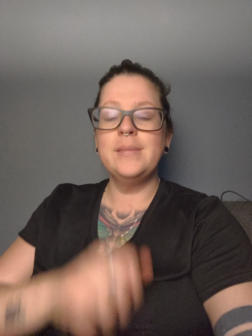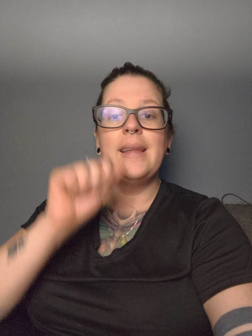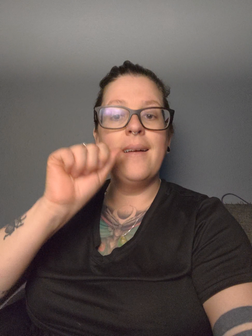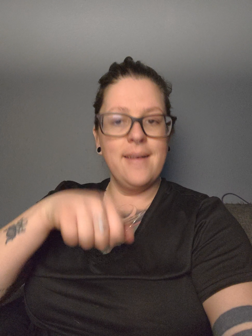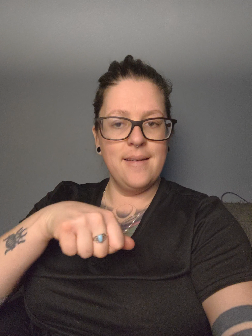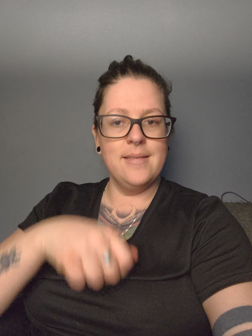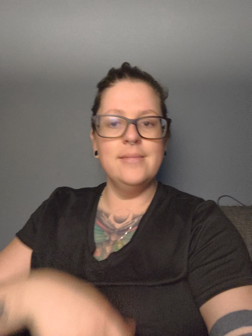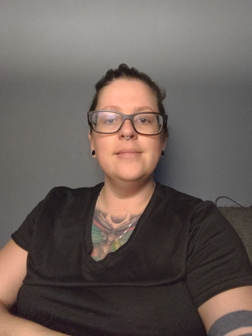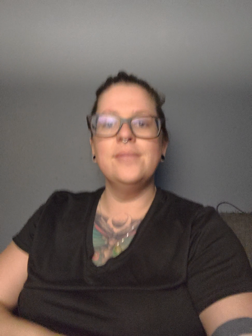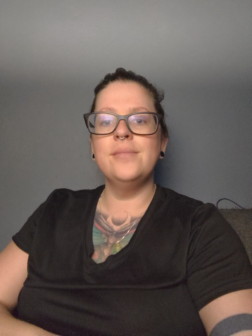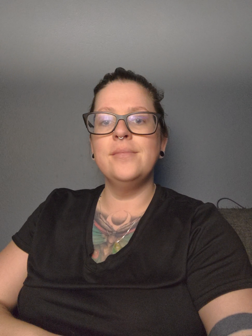can